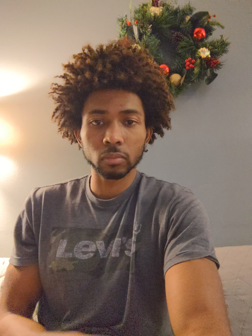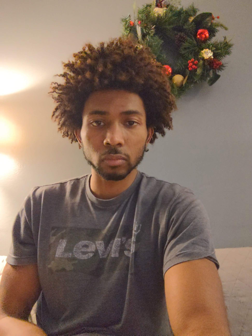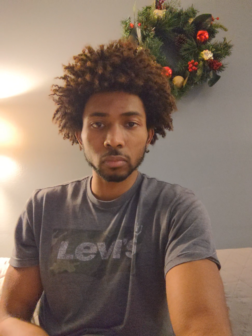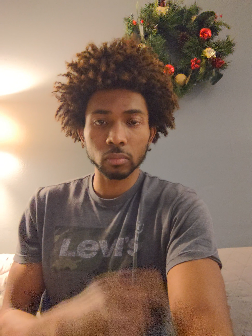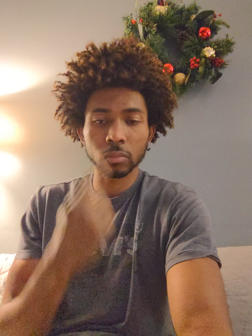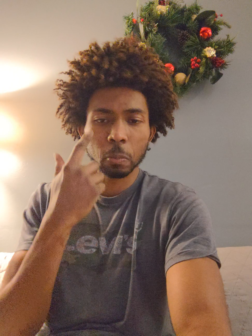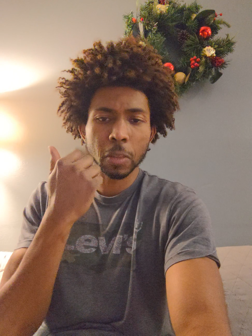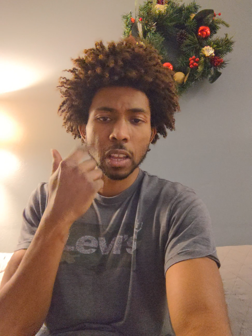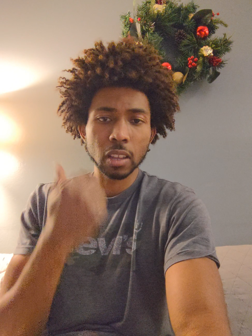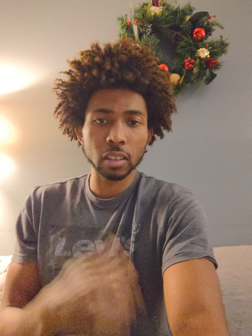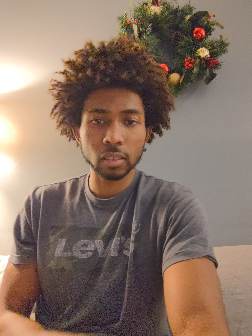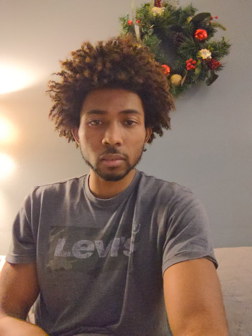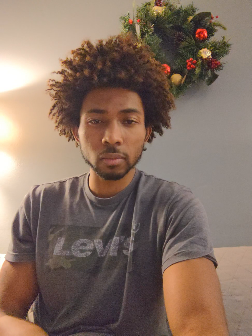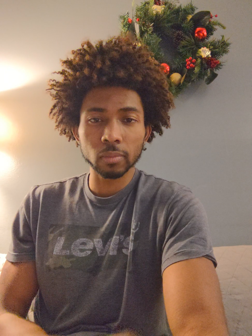cry